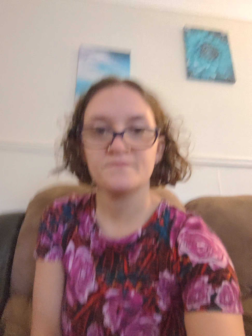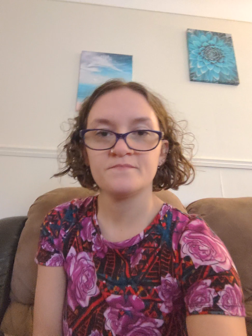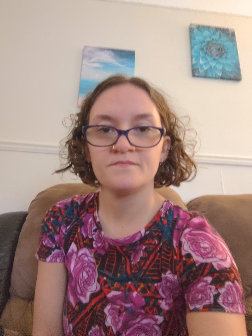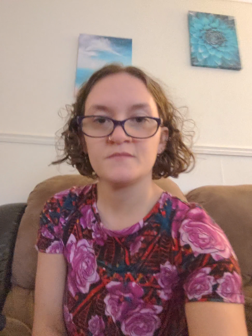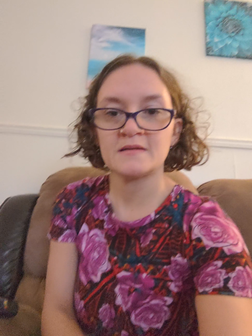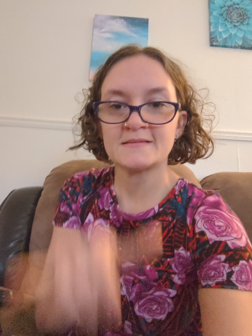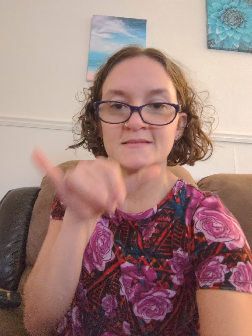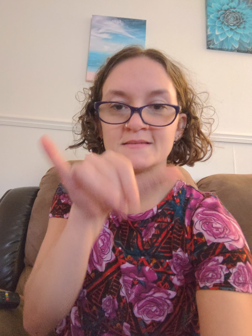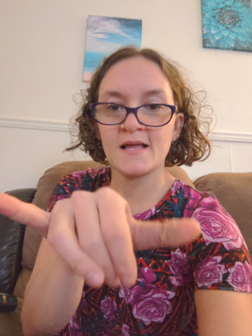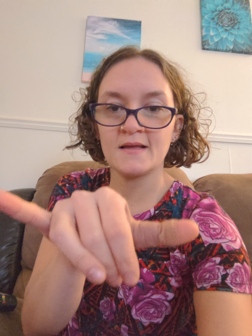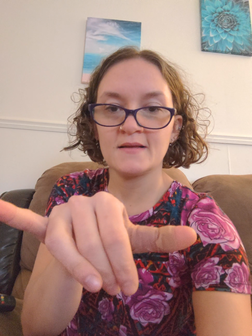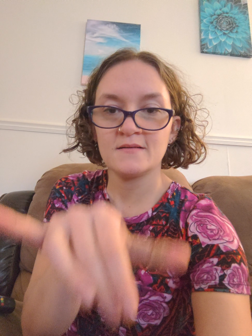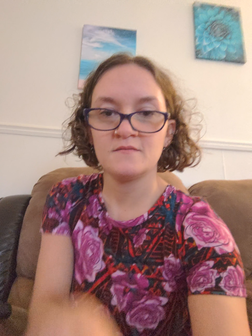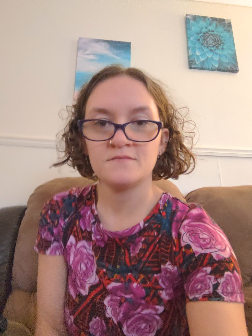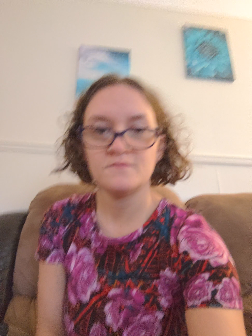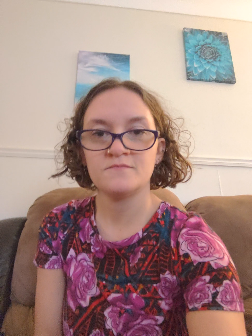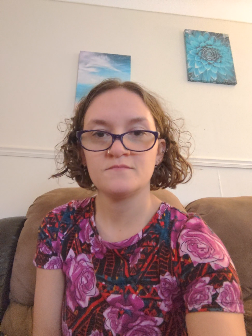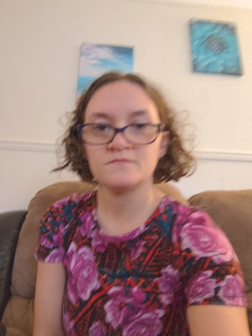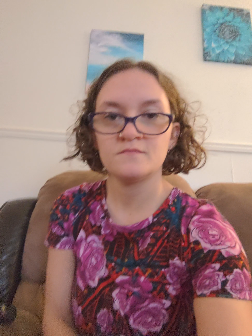stay